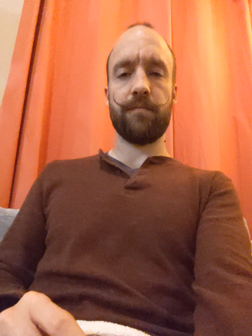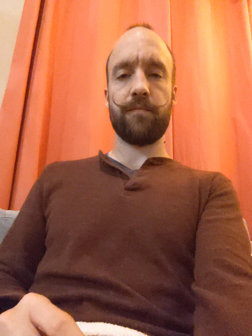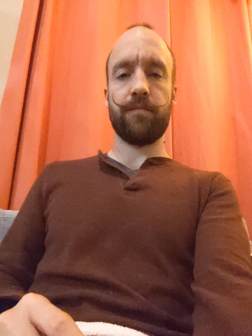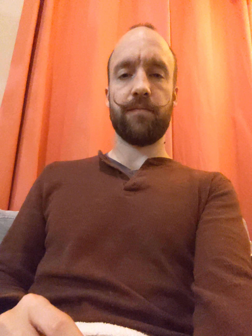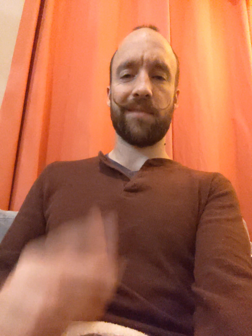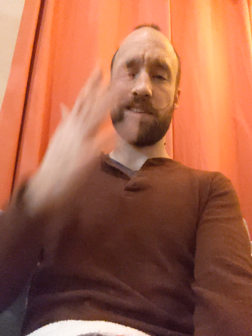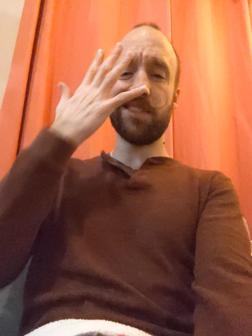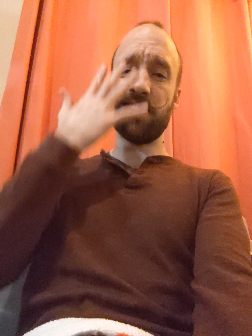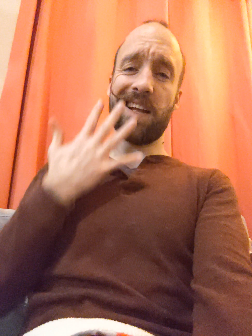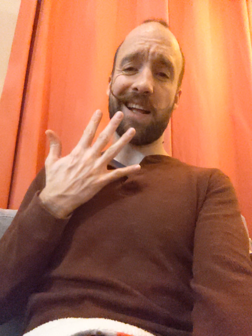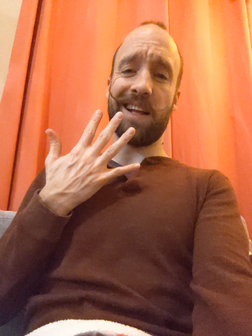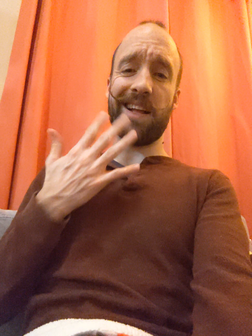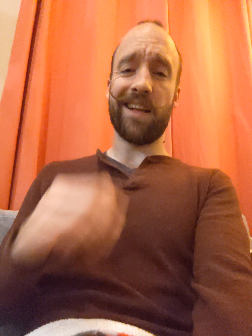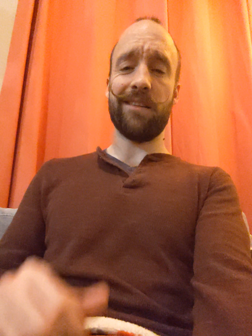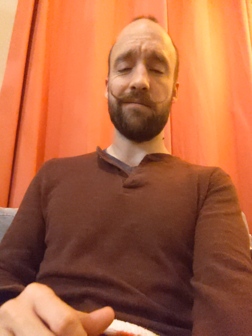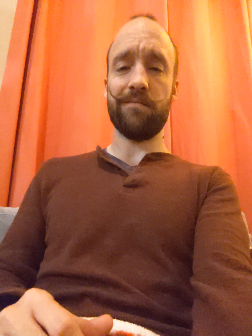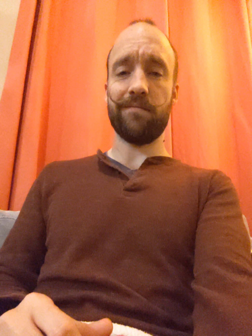sad